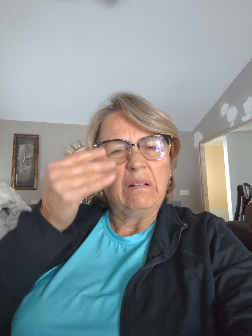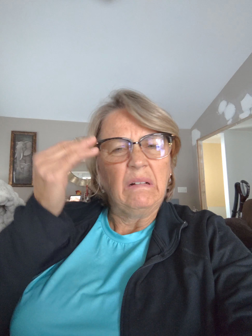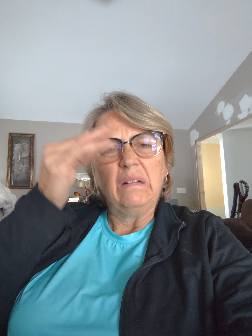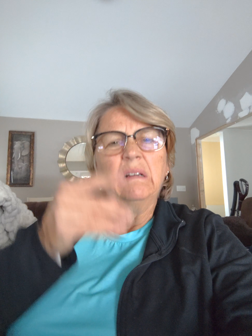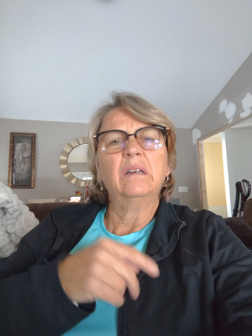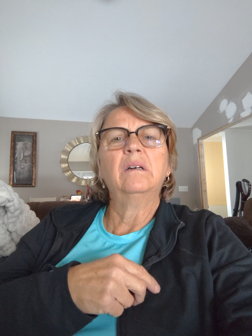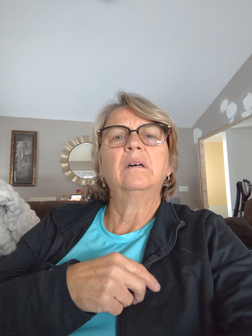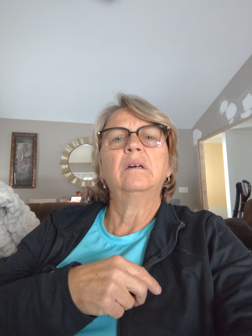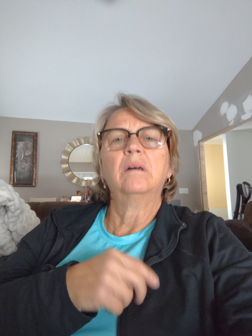think